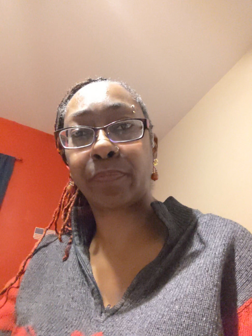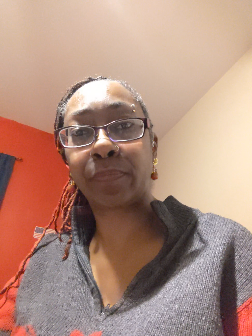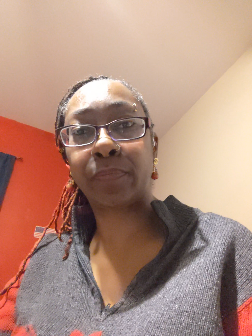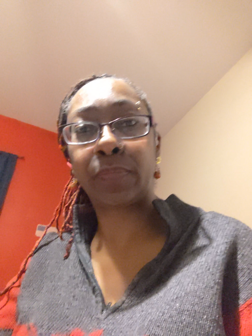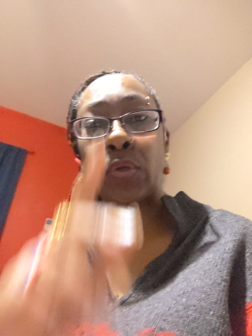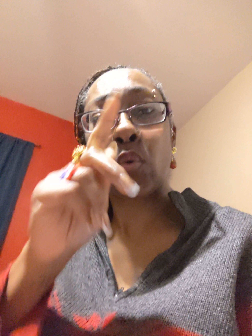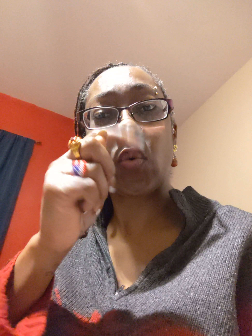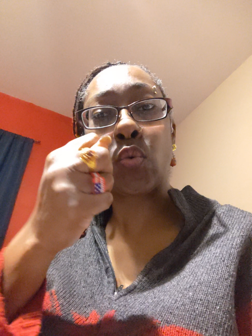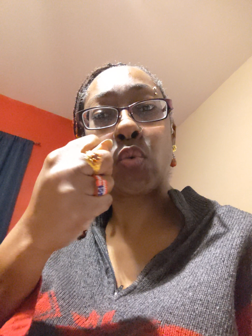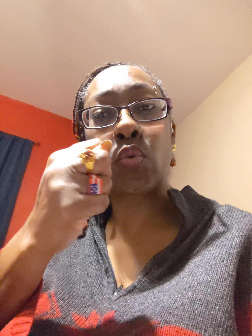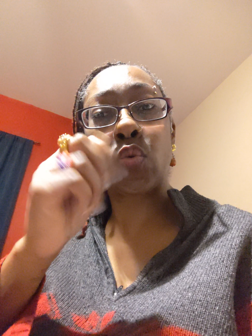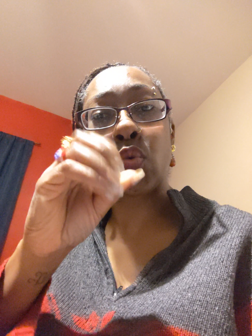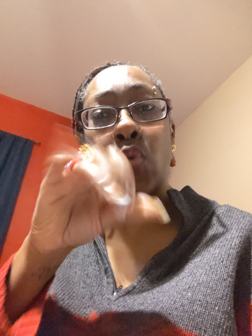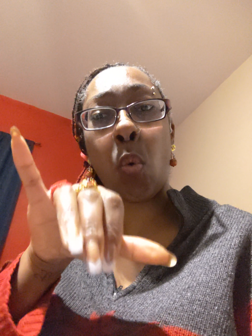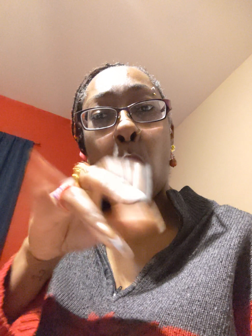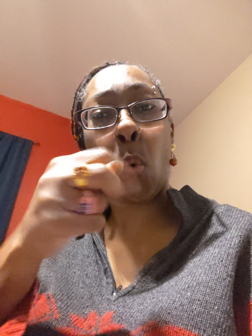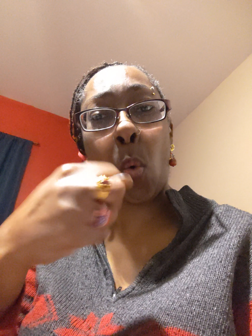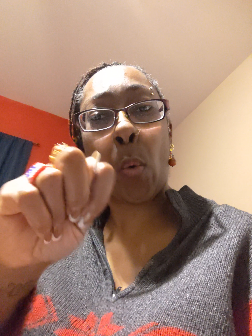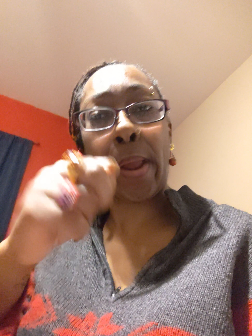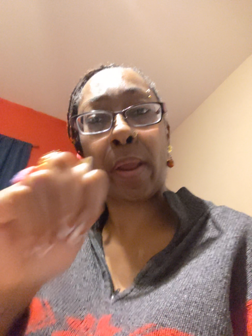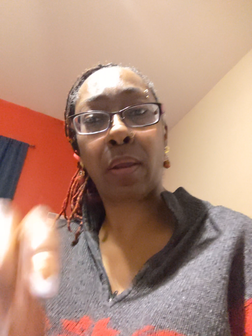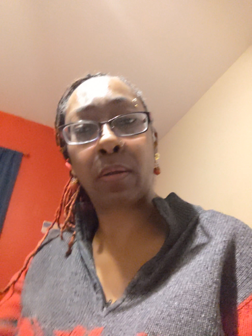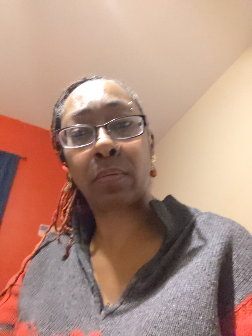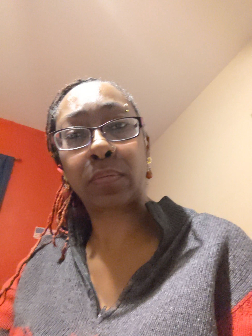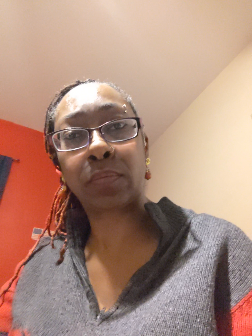toy